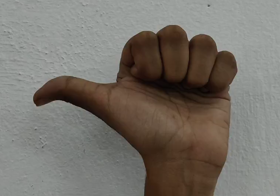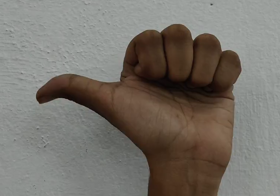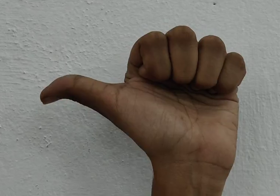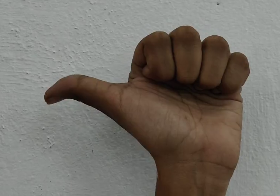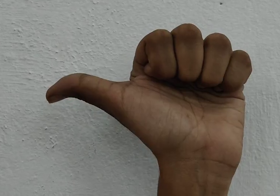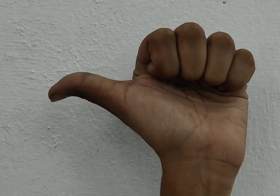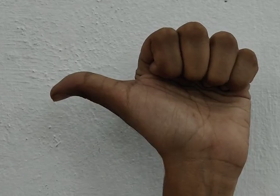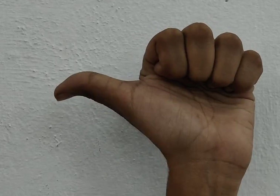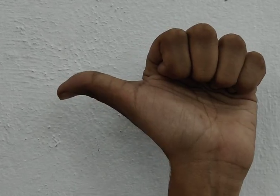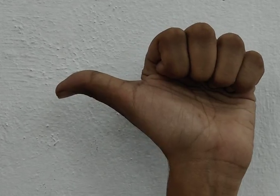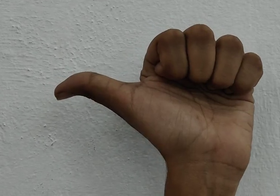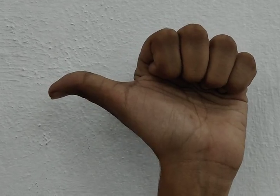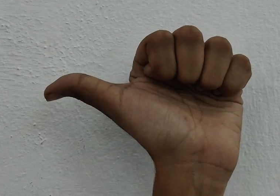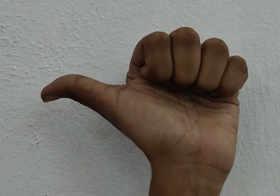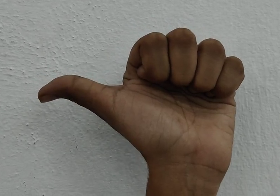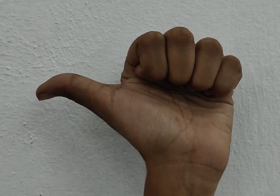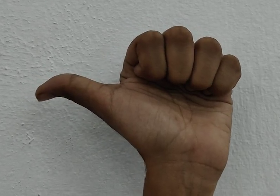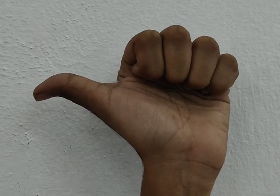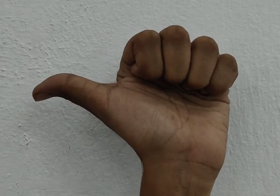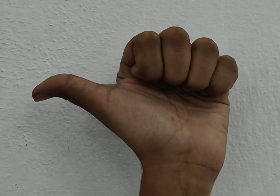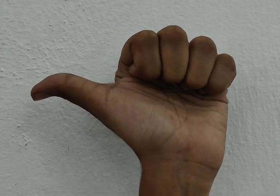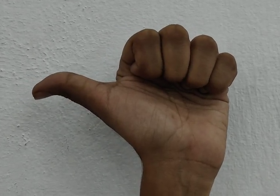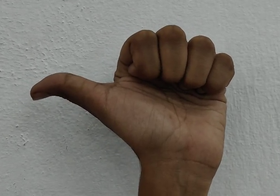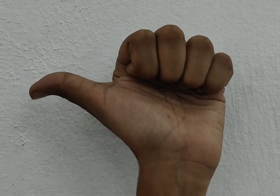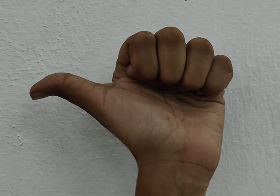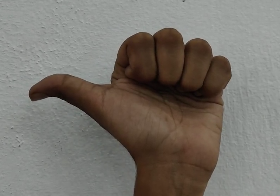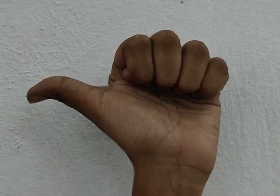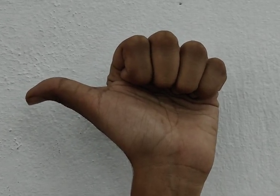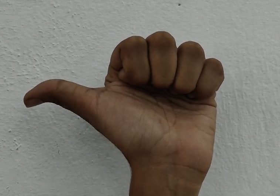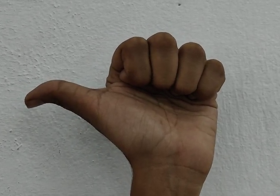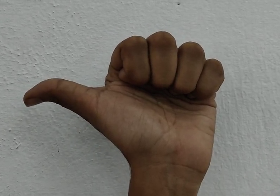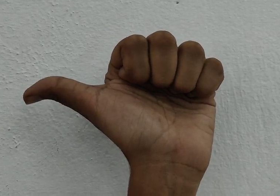എ